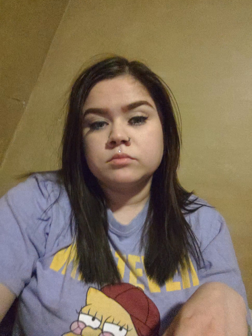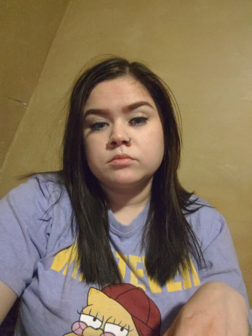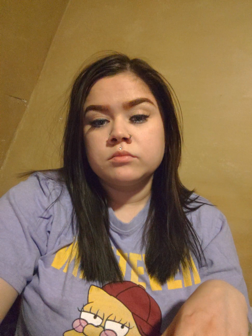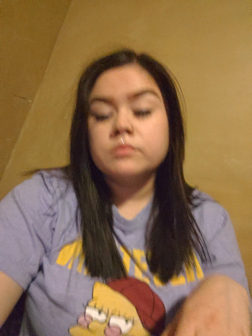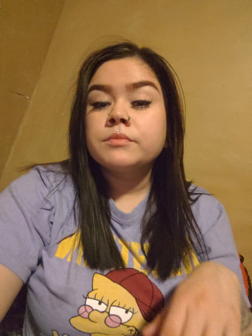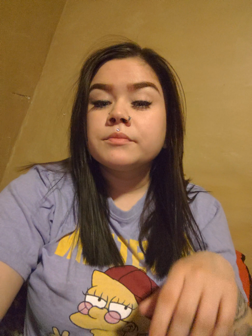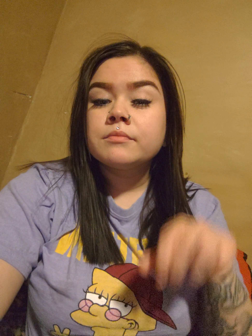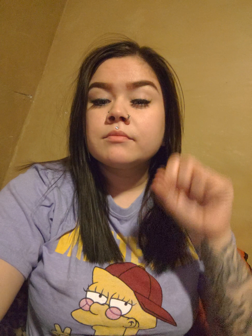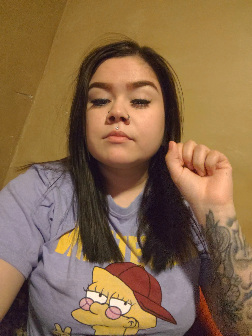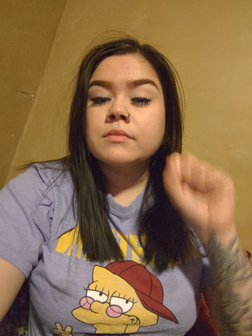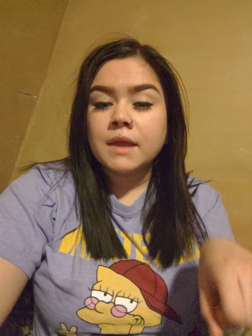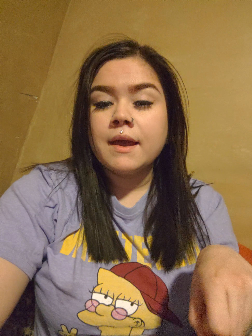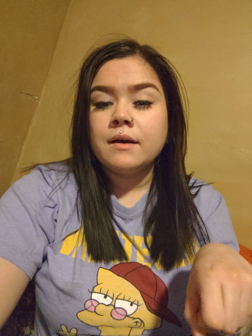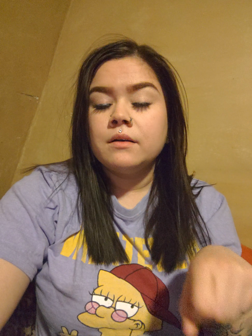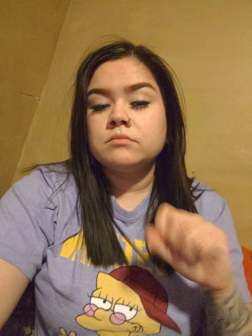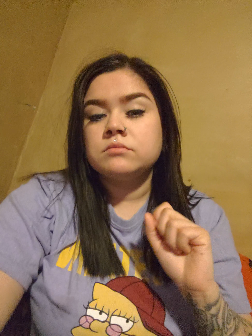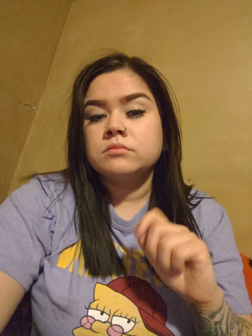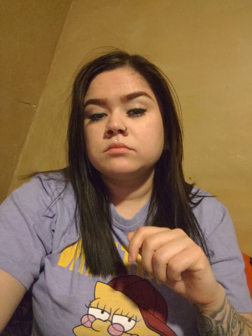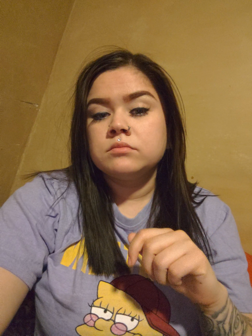can